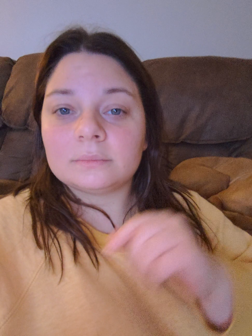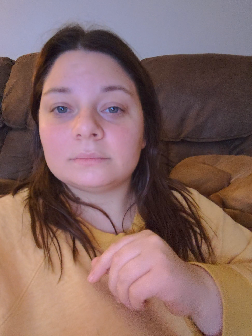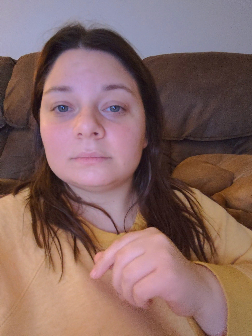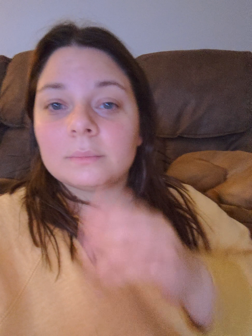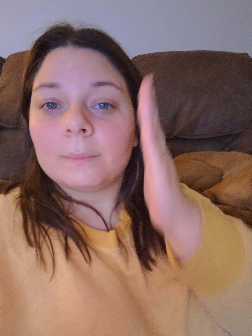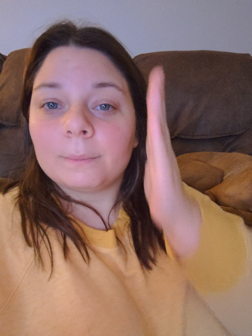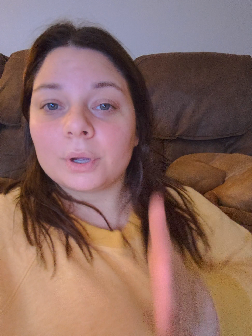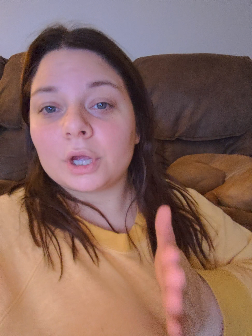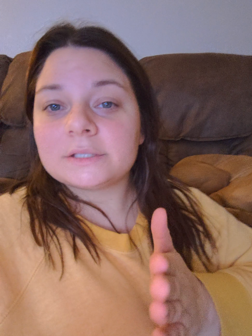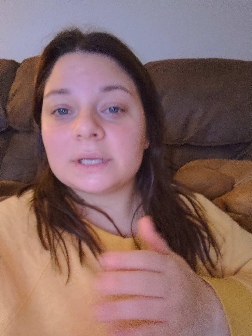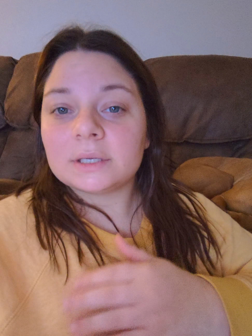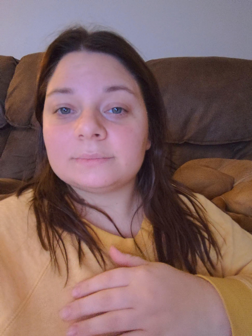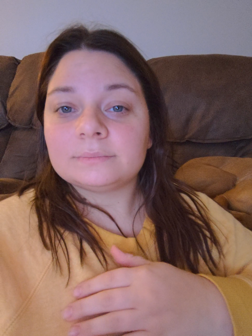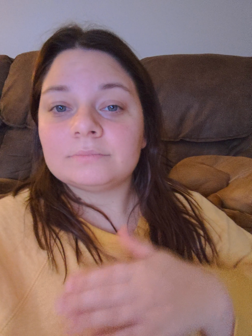person